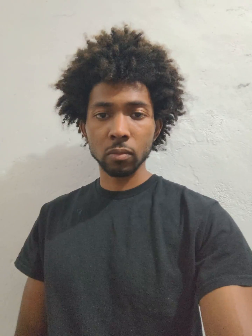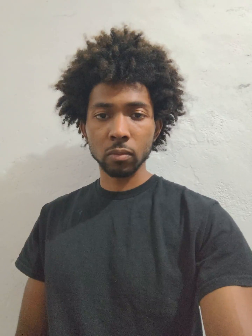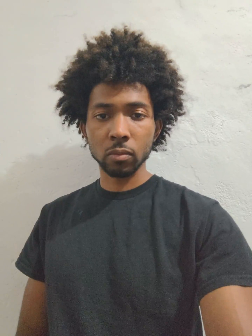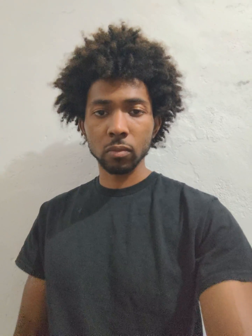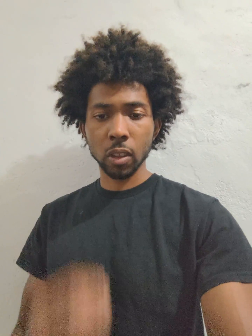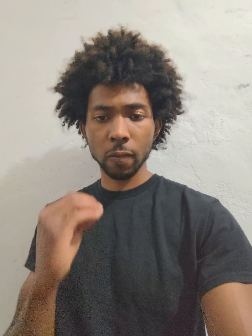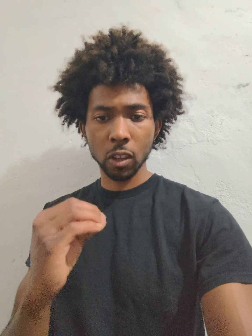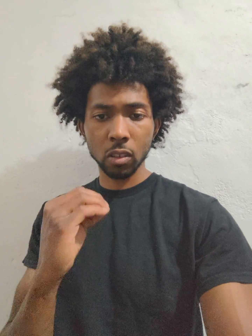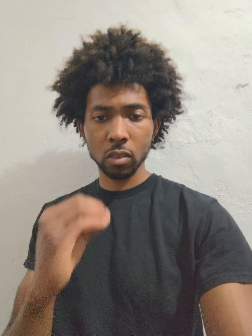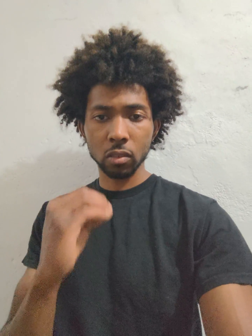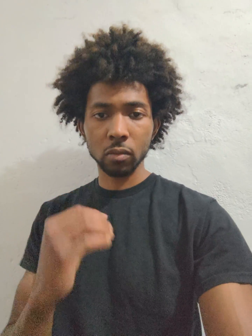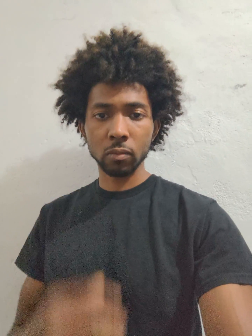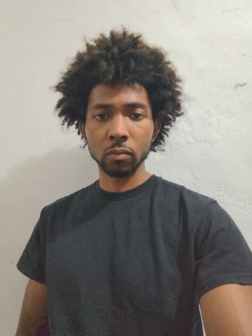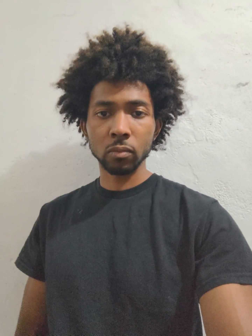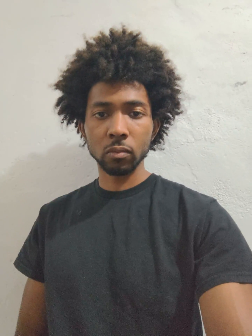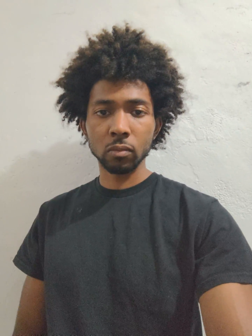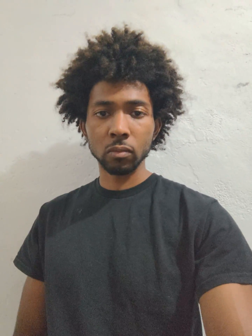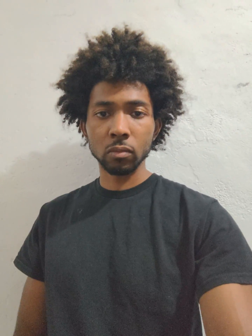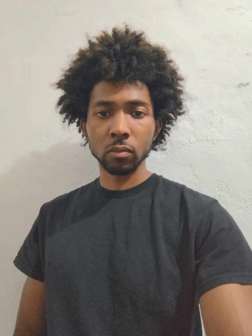fix